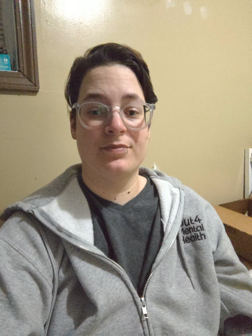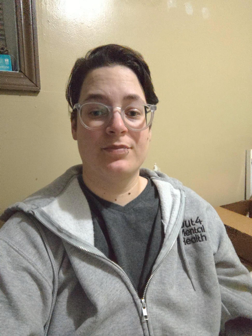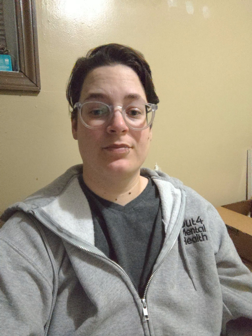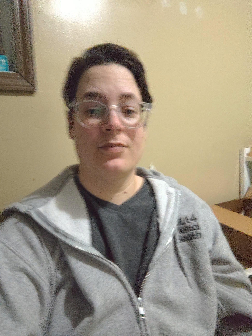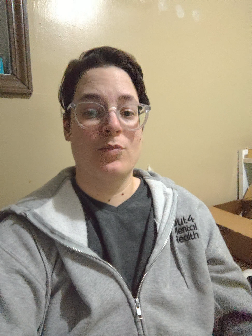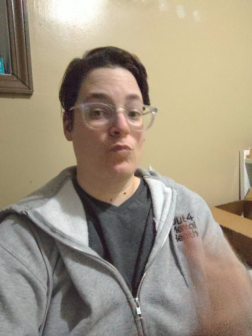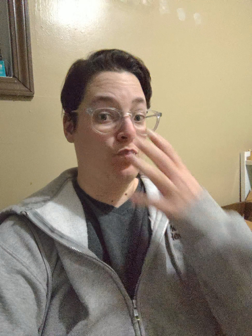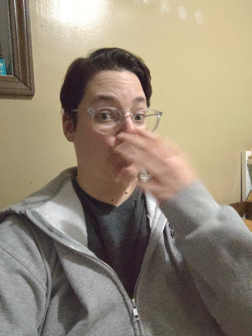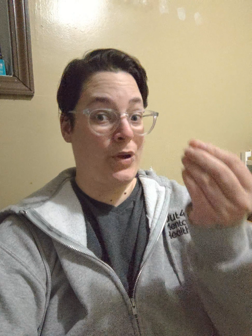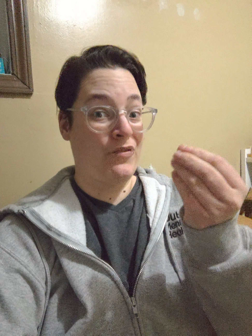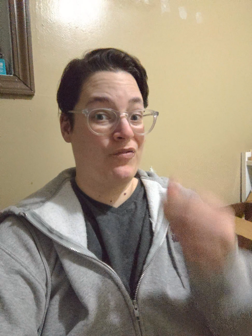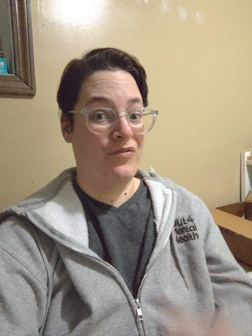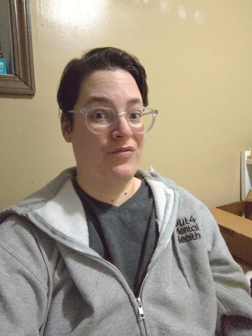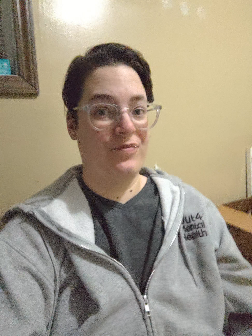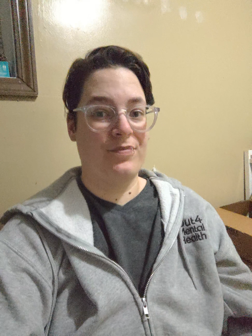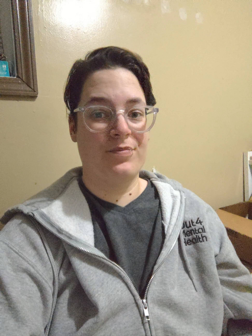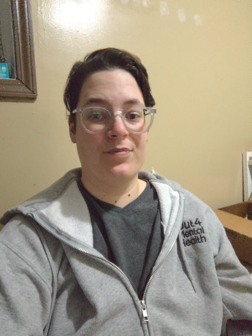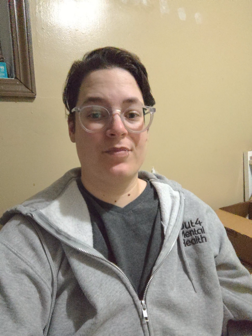wolf